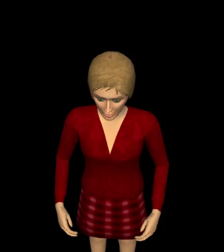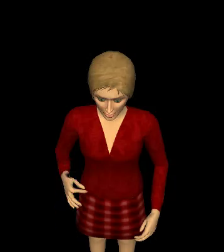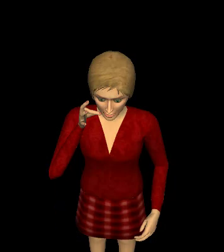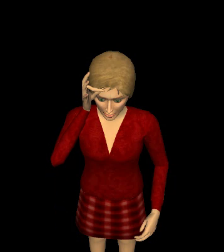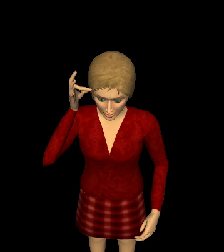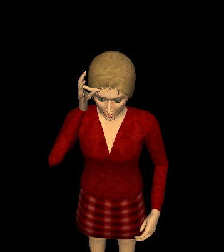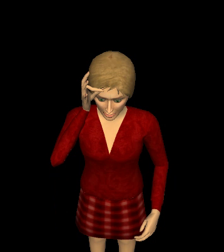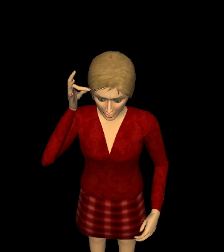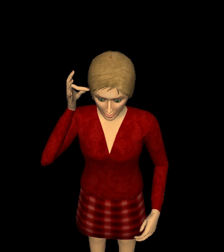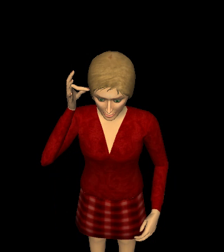شعر